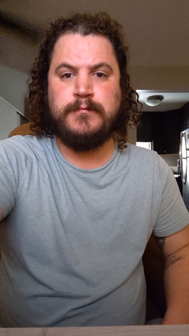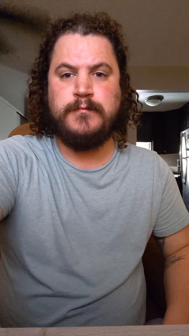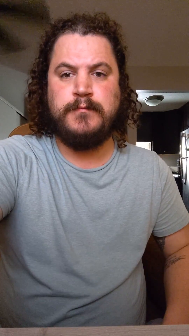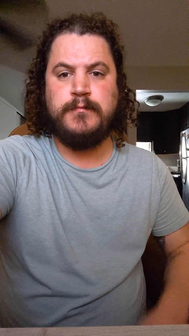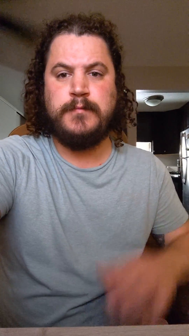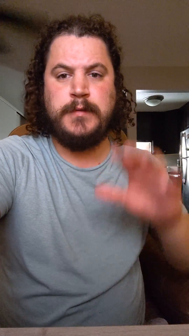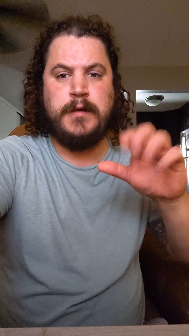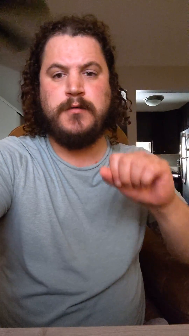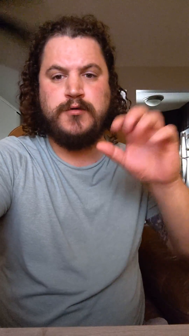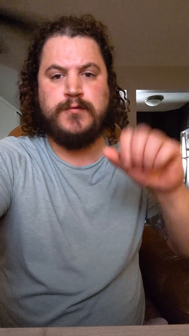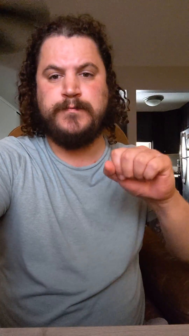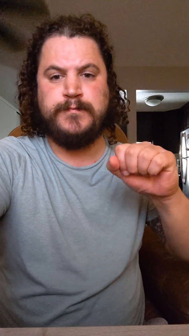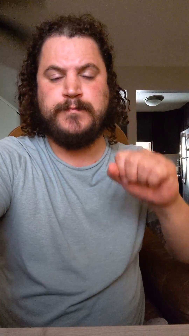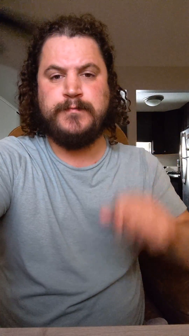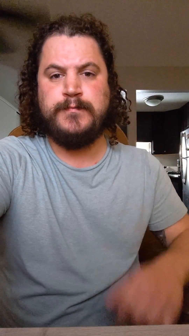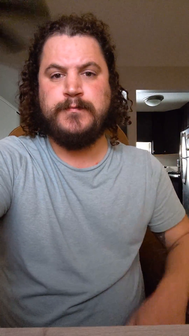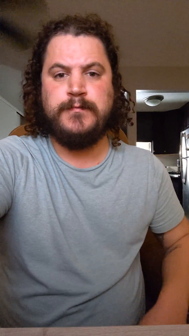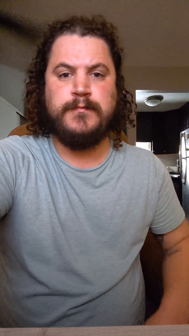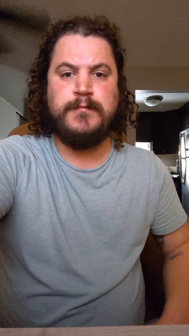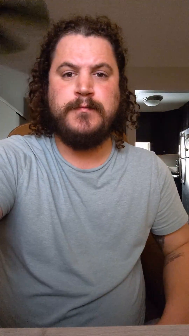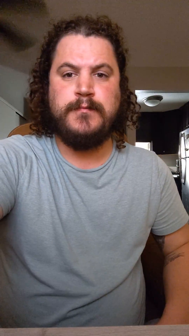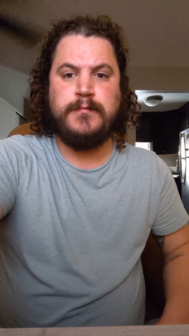ladder